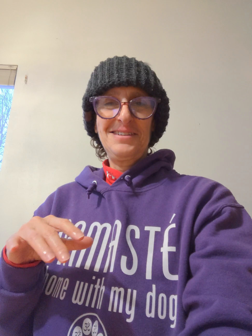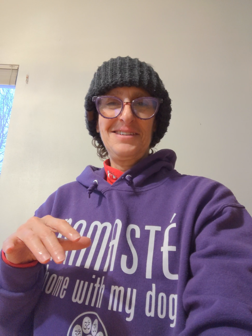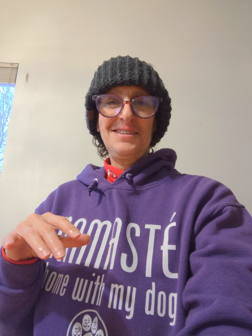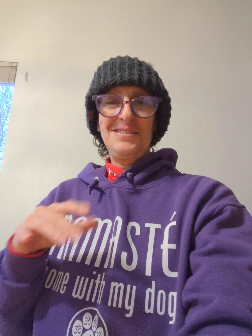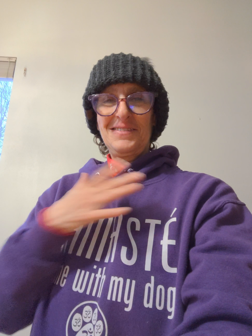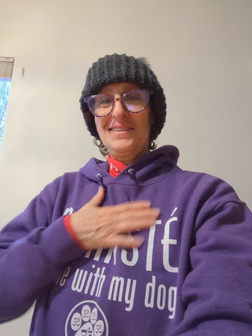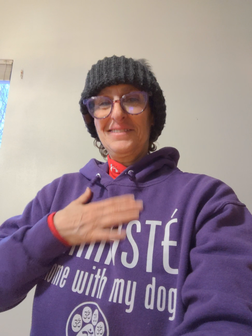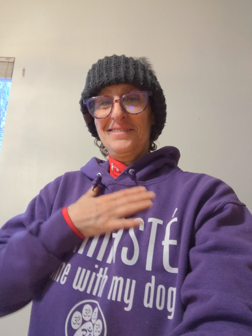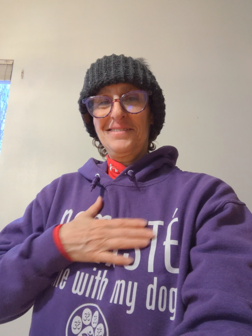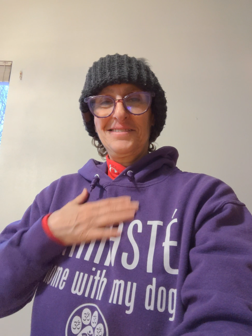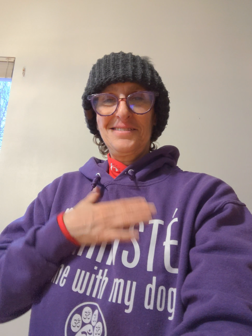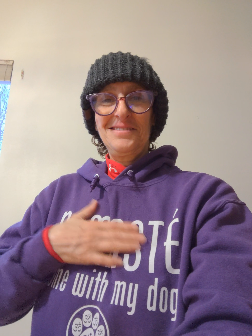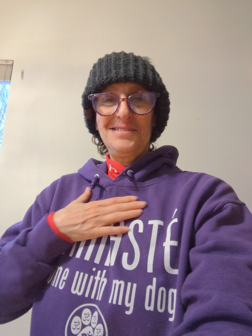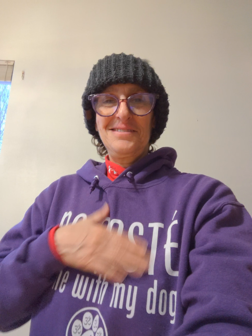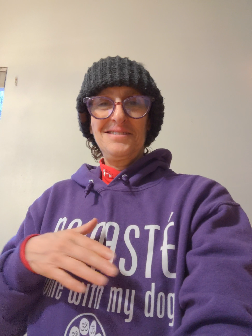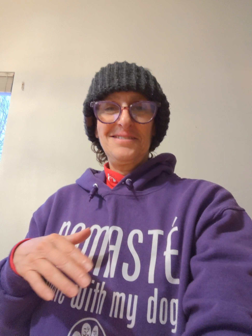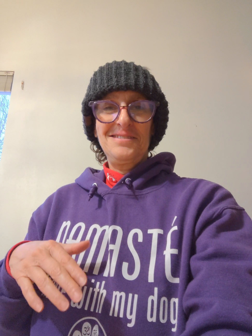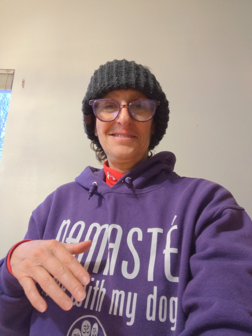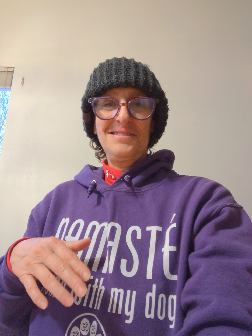please